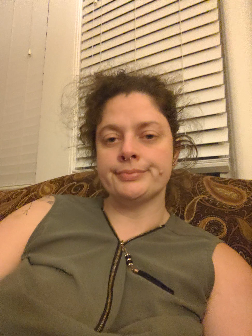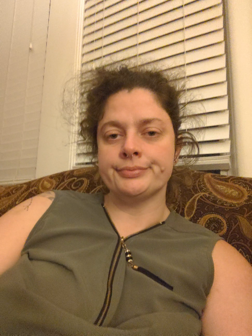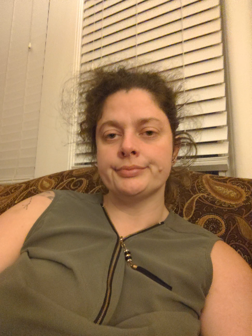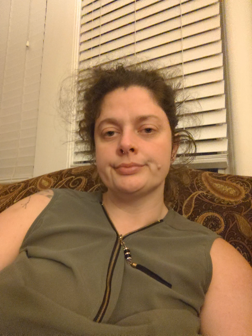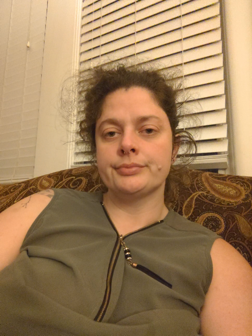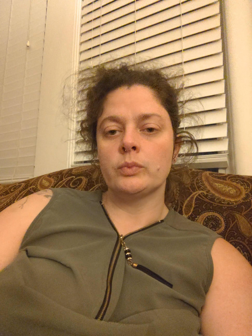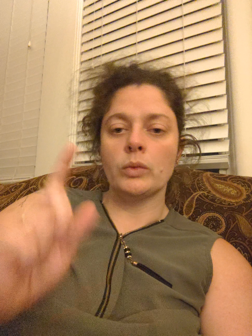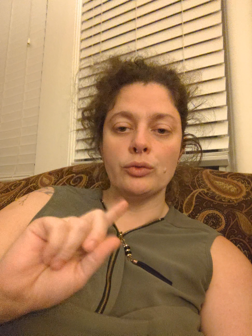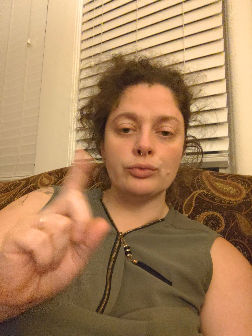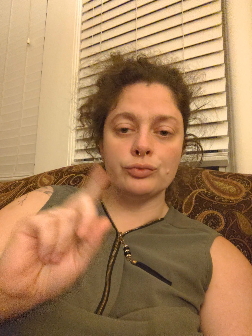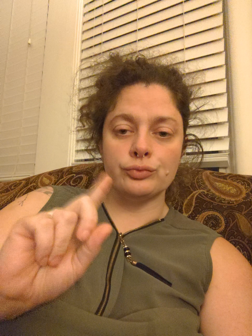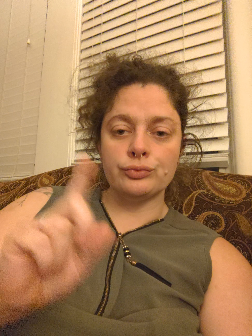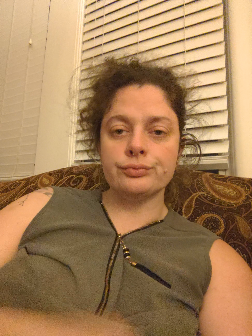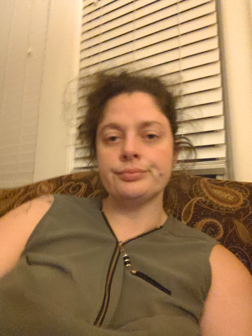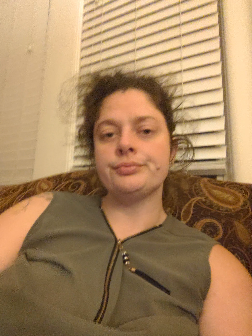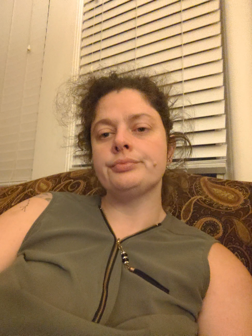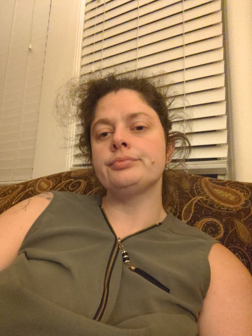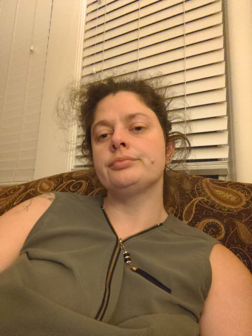where